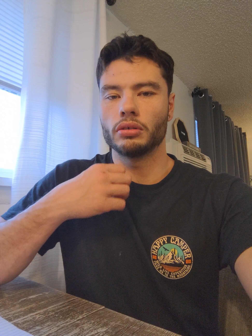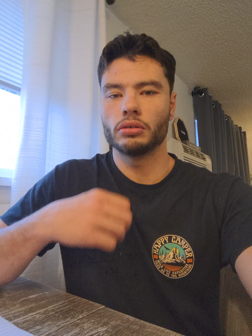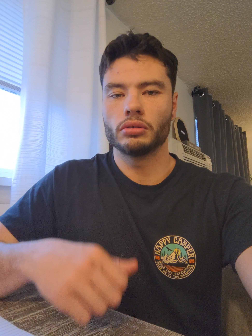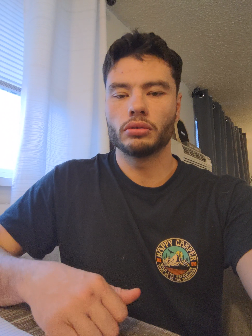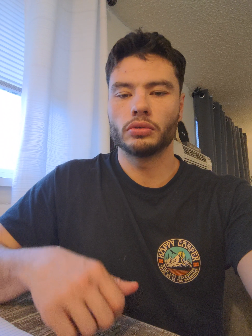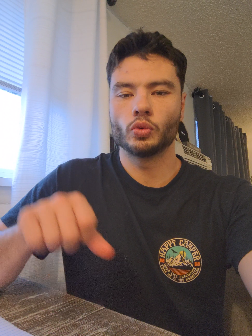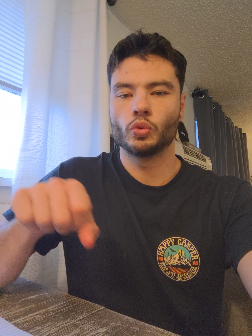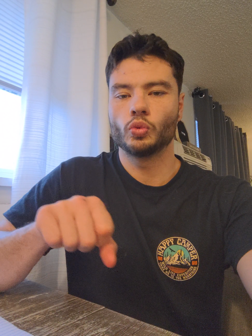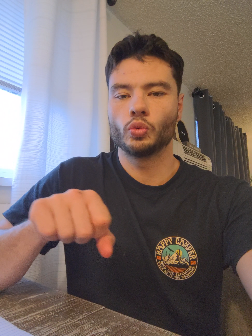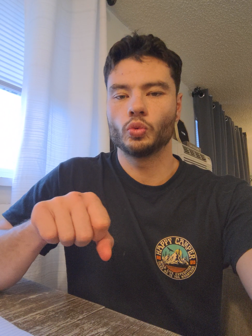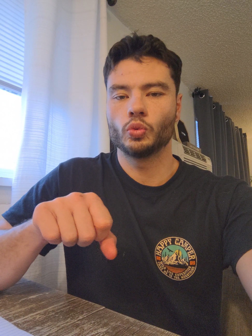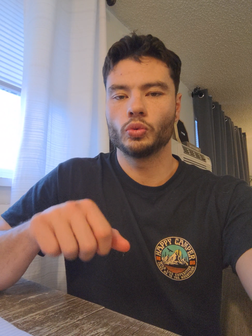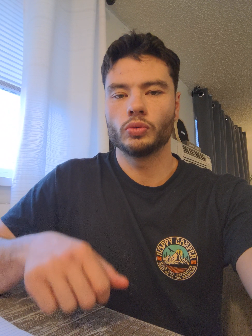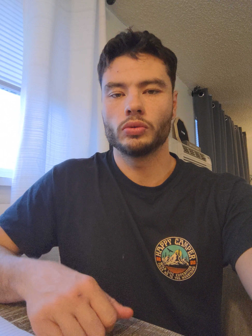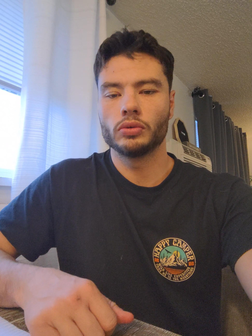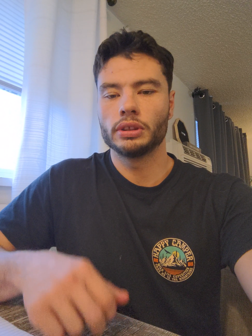shoe